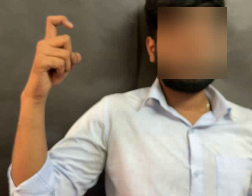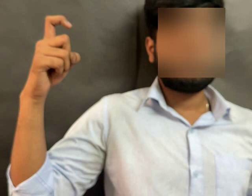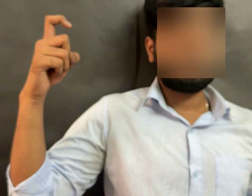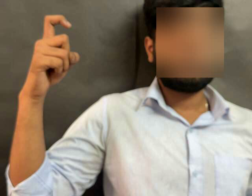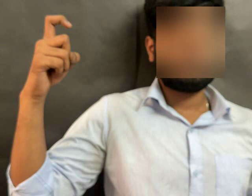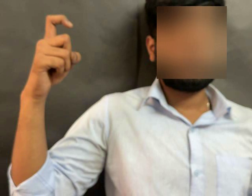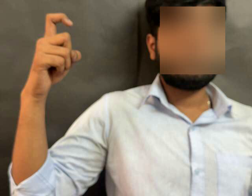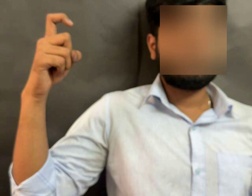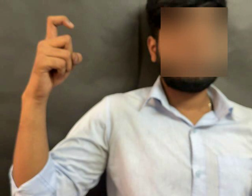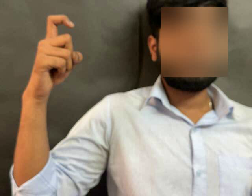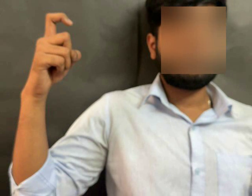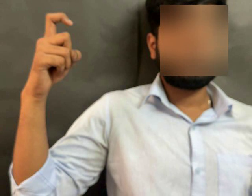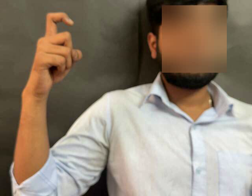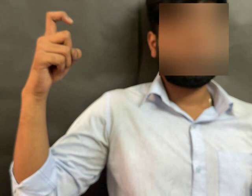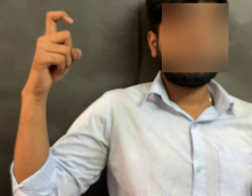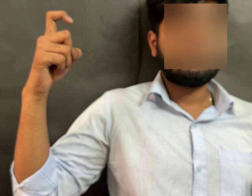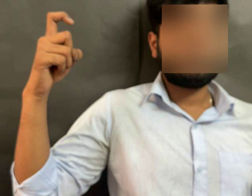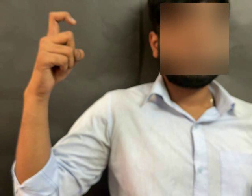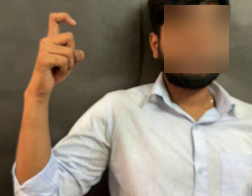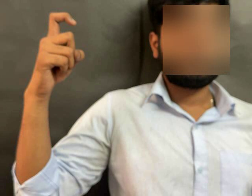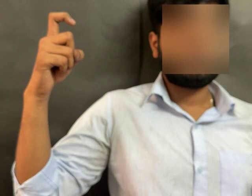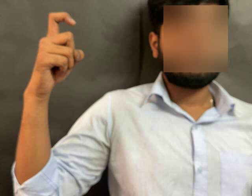X